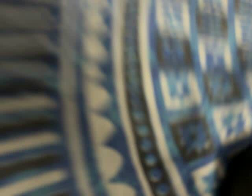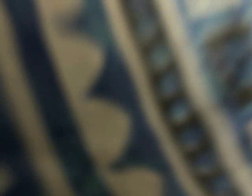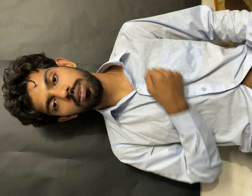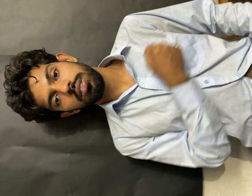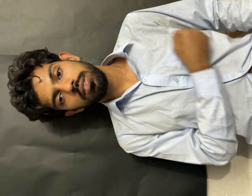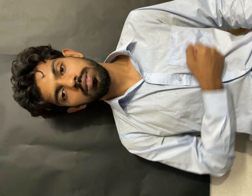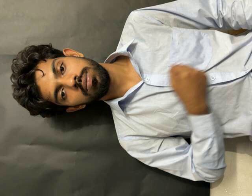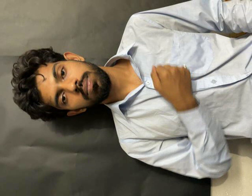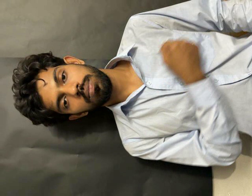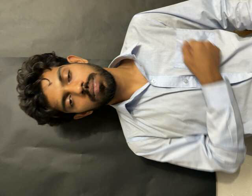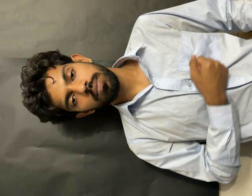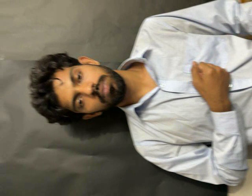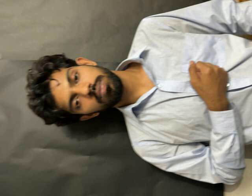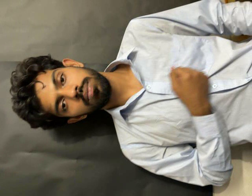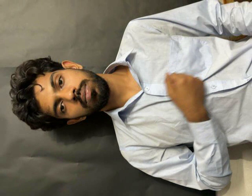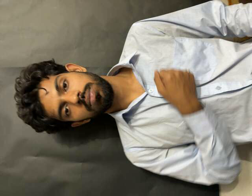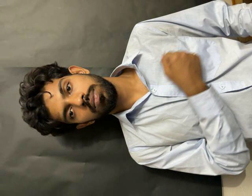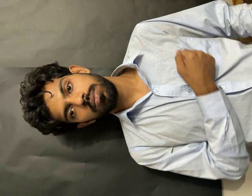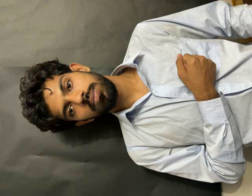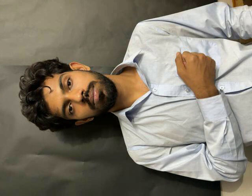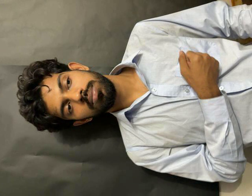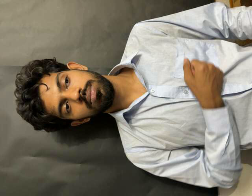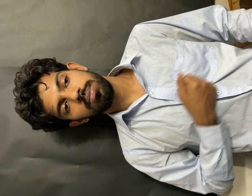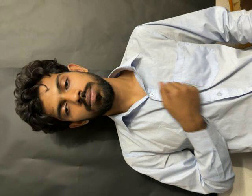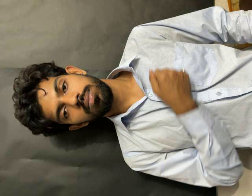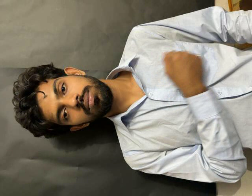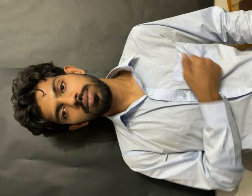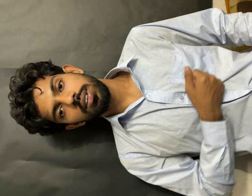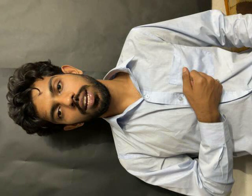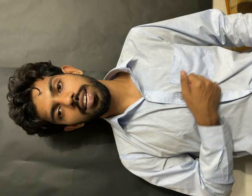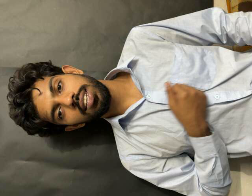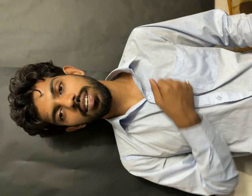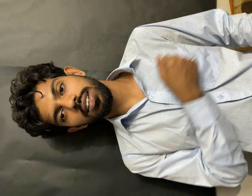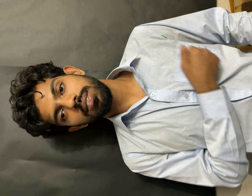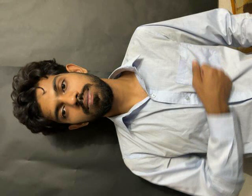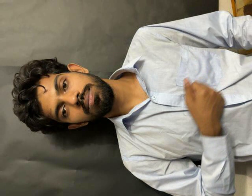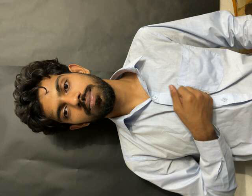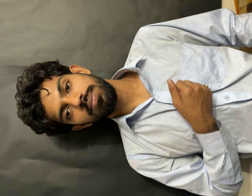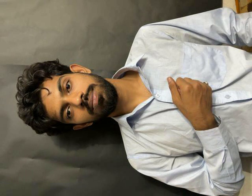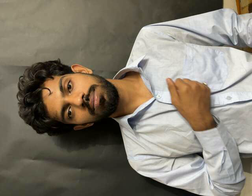sorry